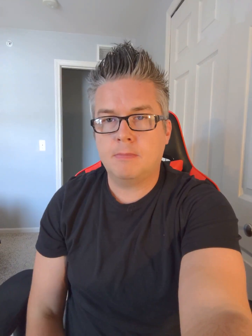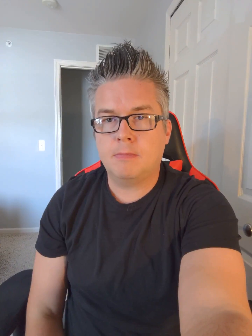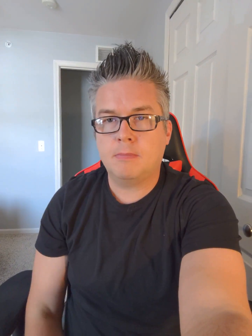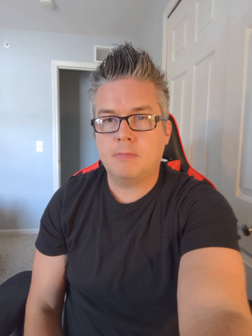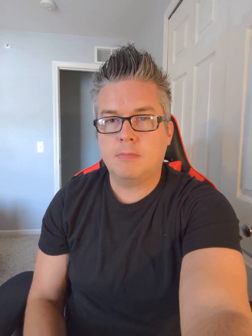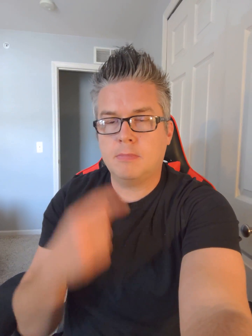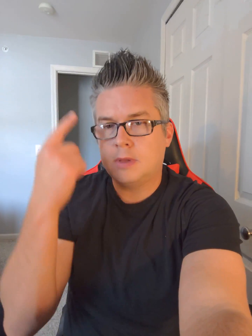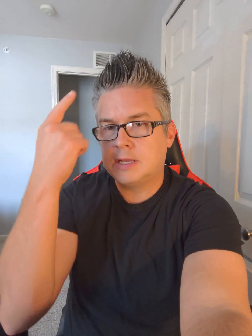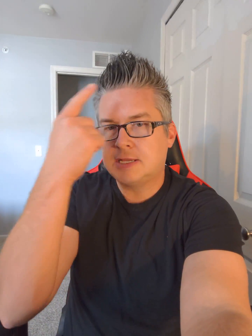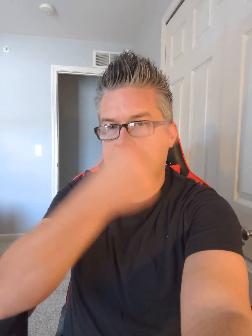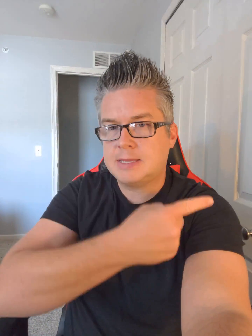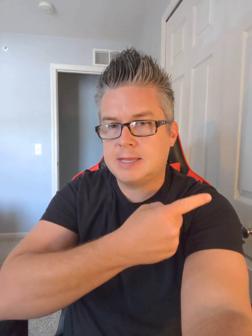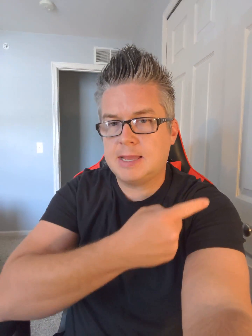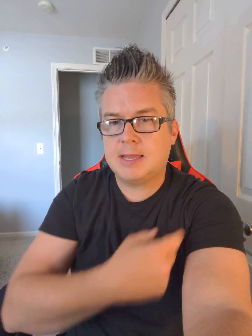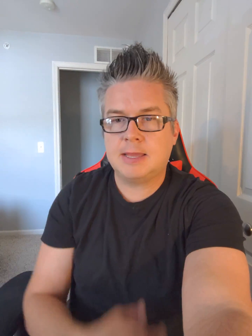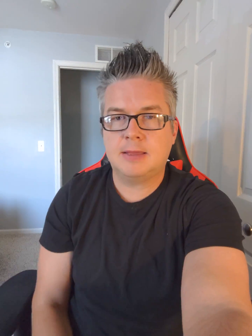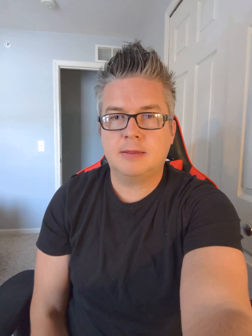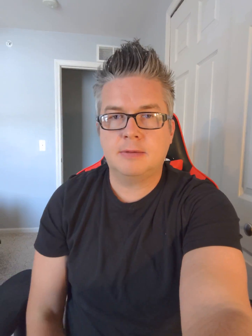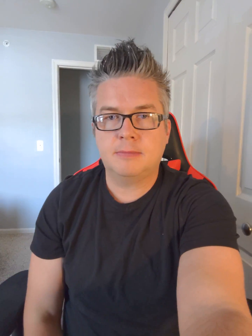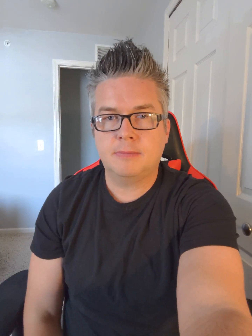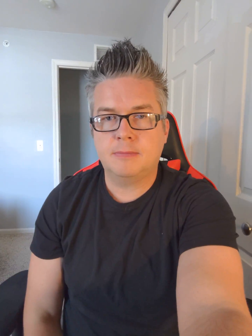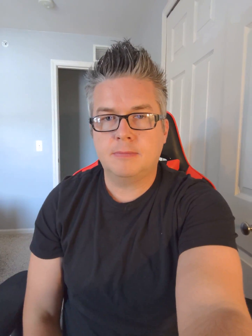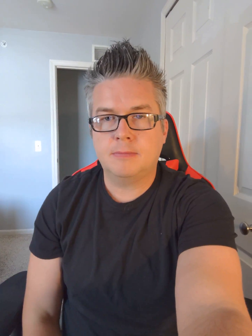day